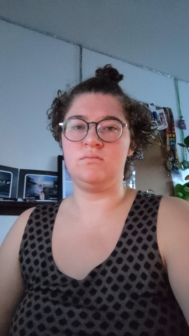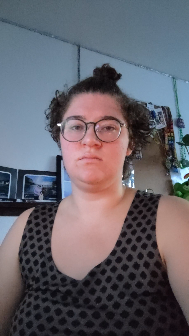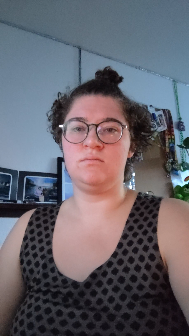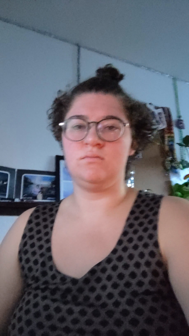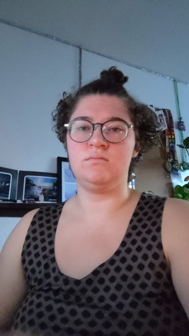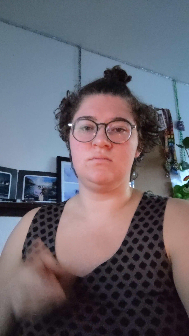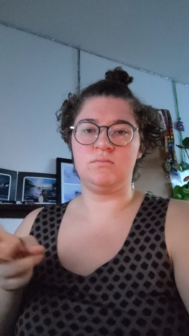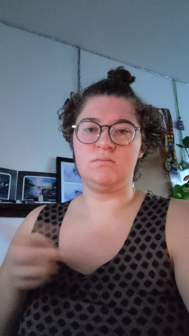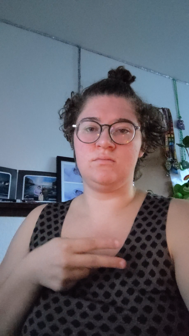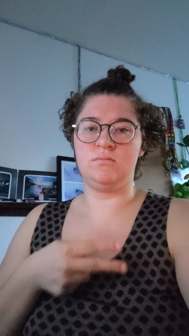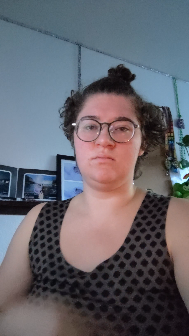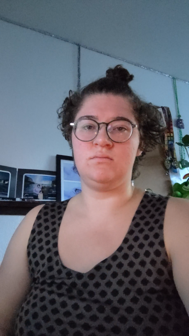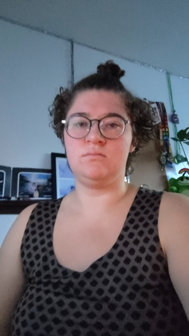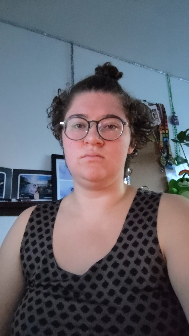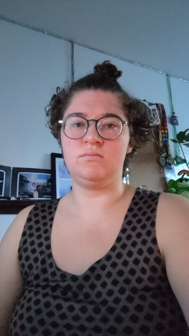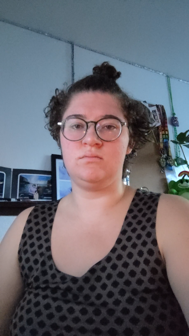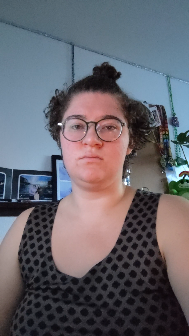belt